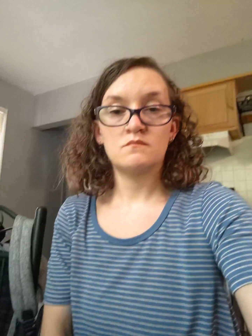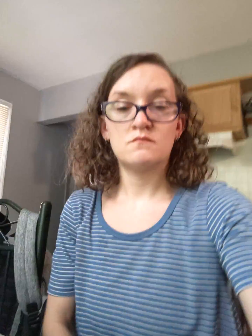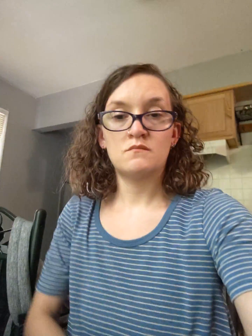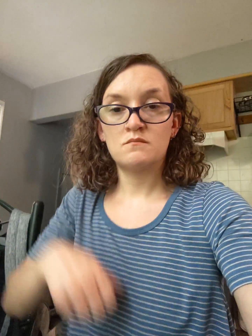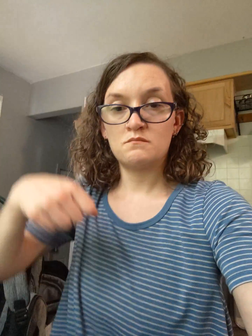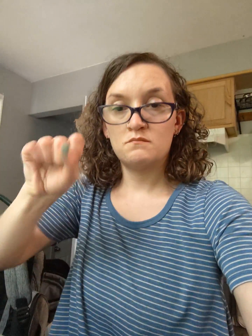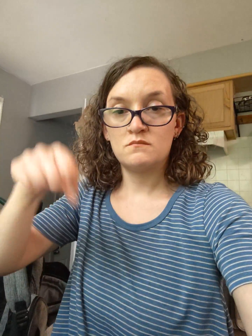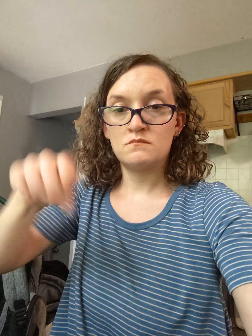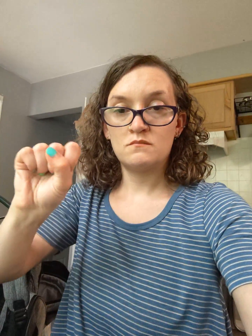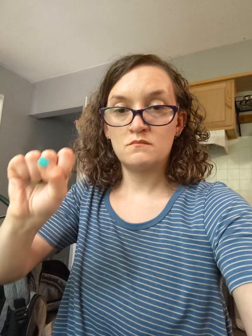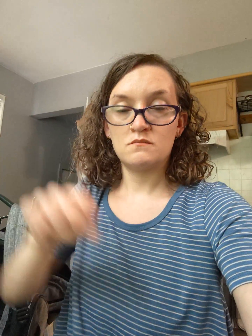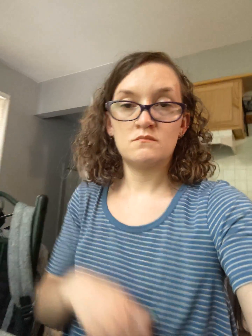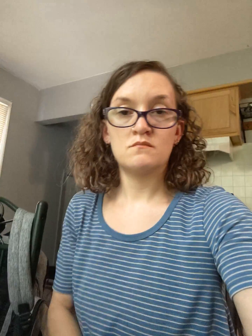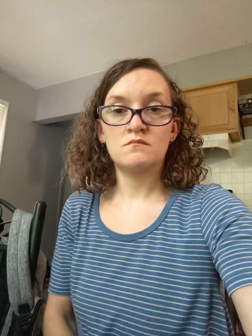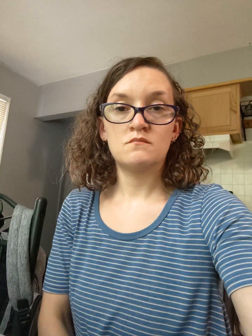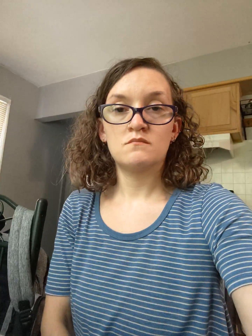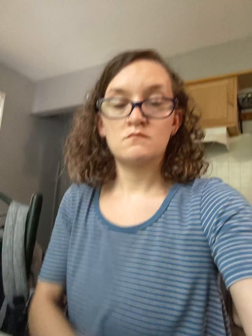motorcycle